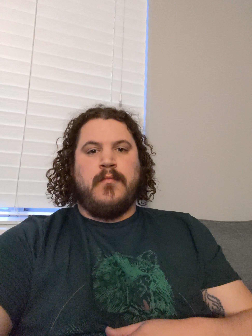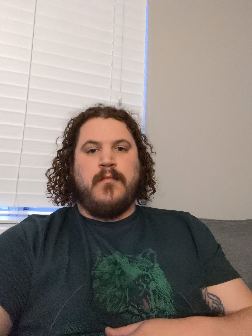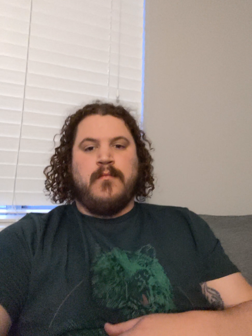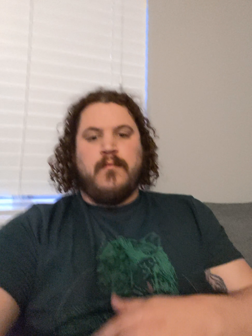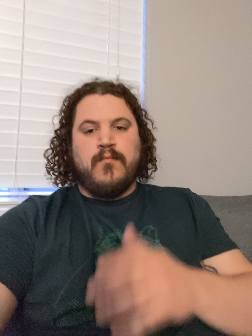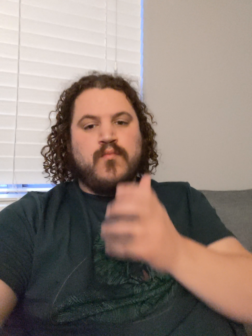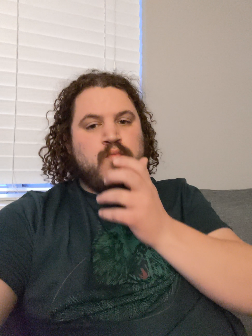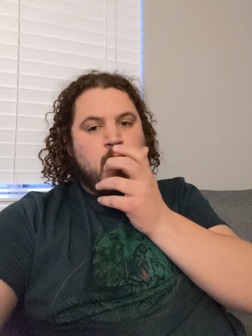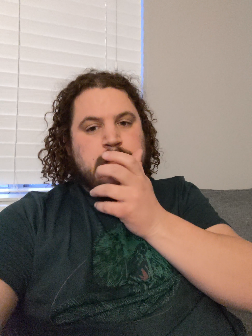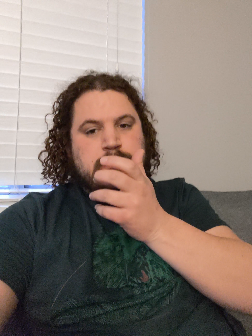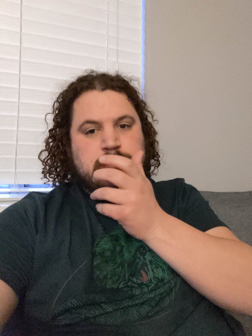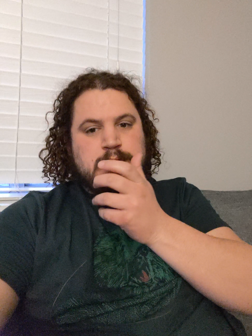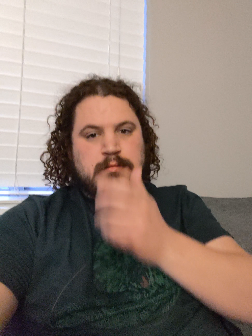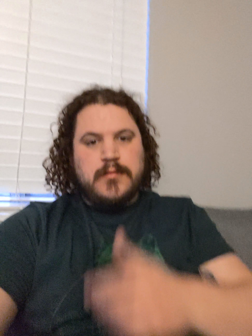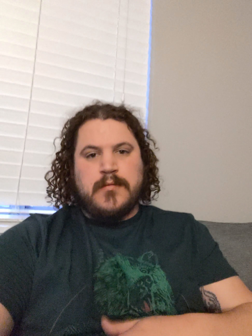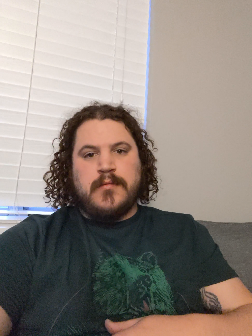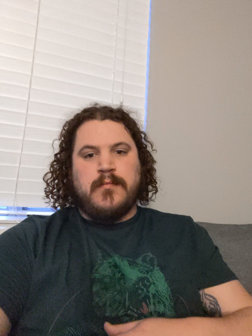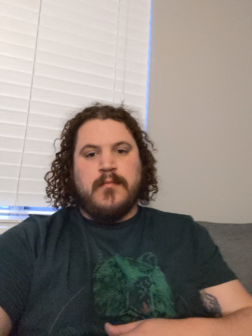grass